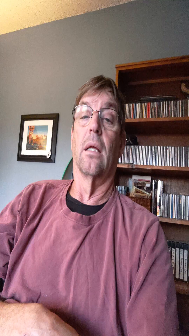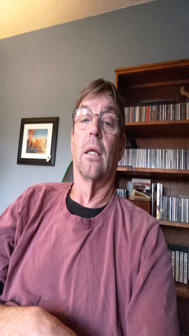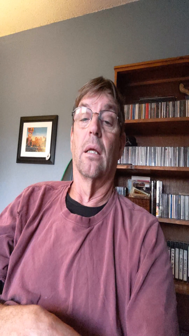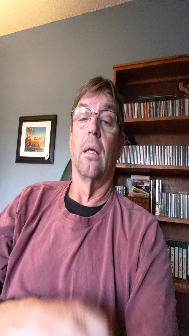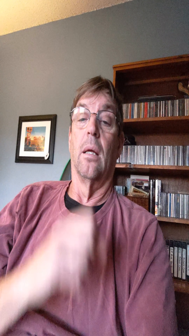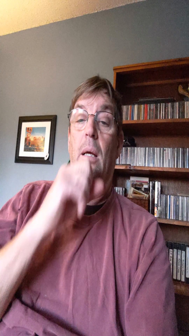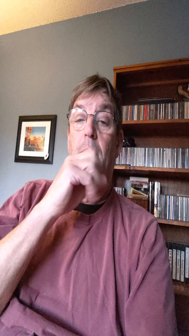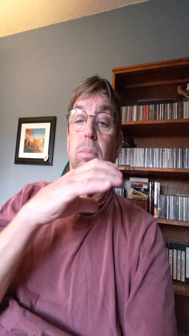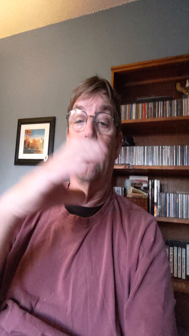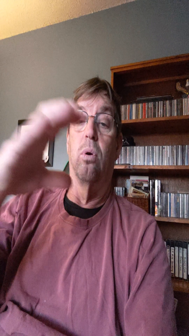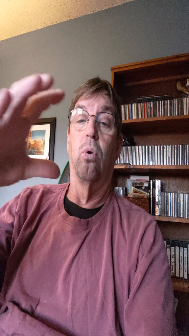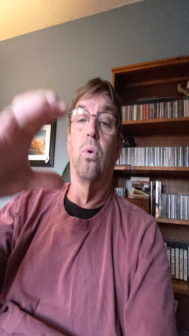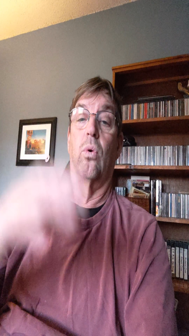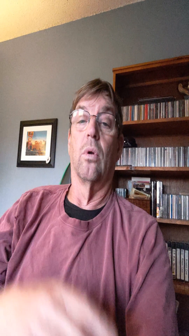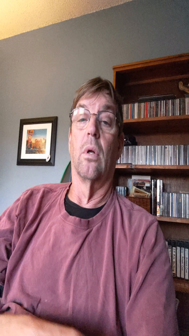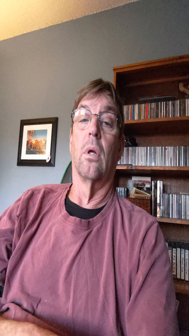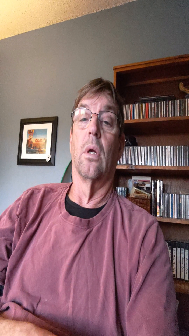balloon